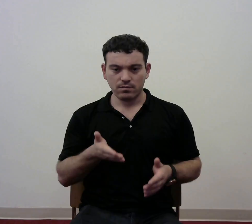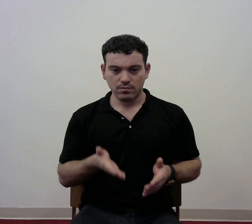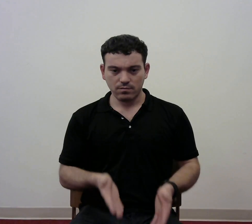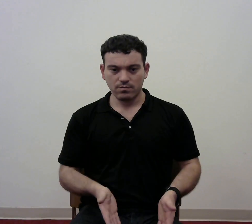burda